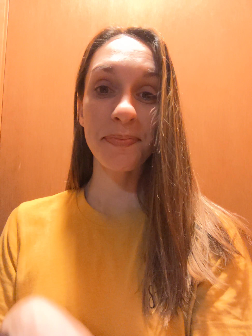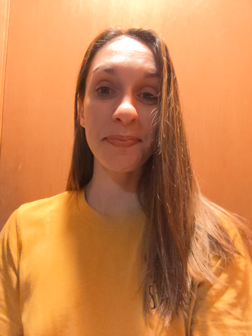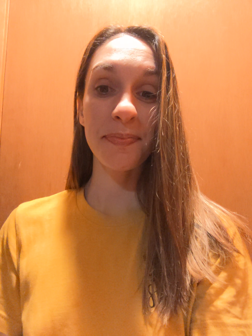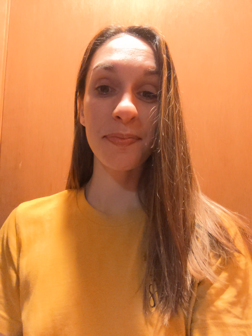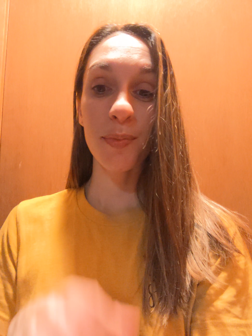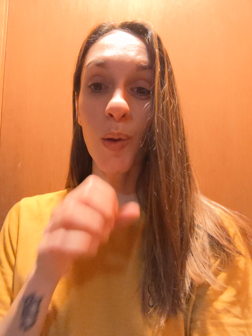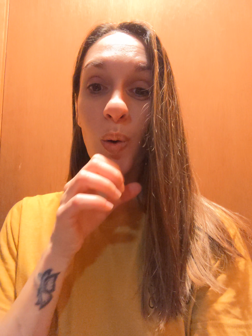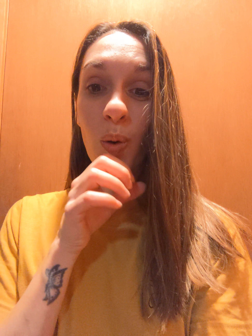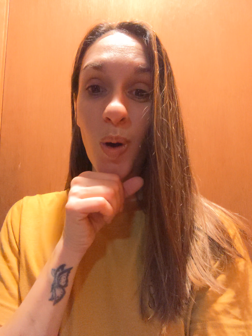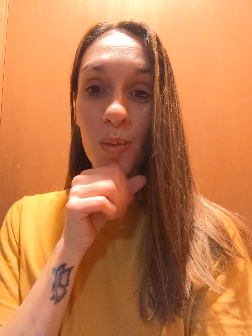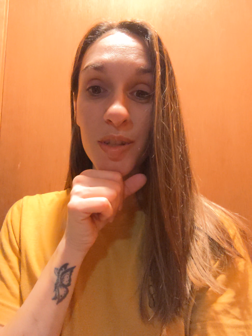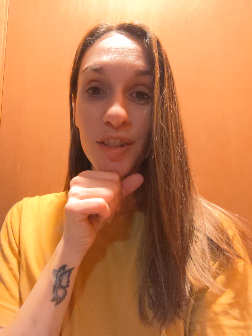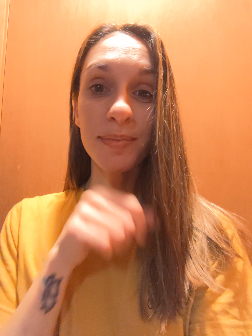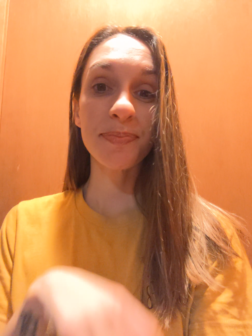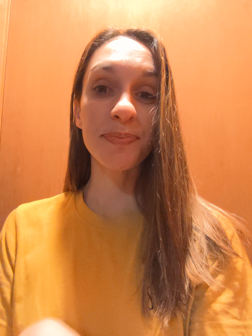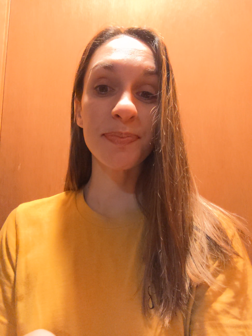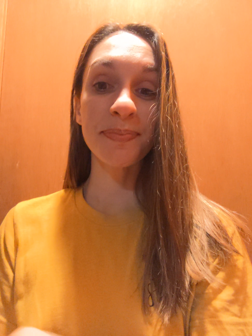orange